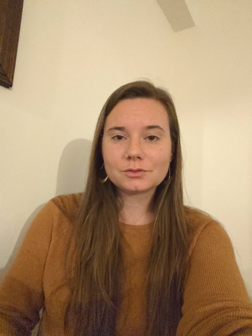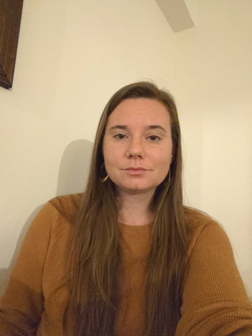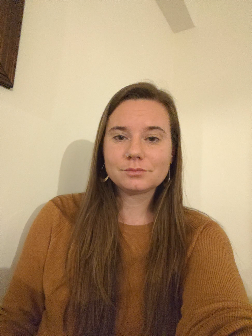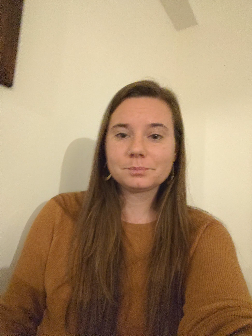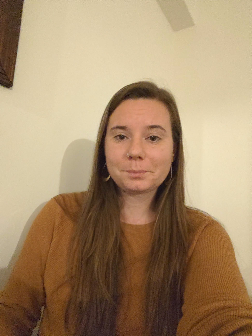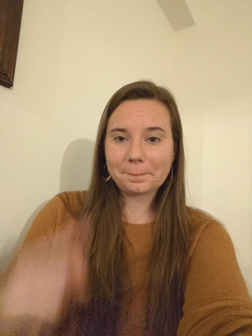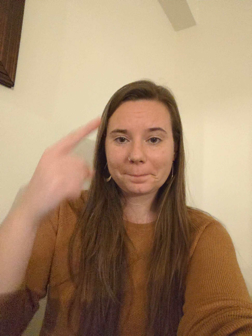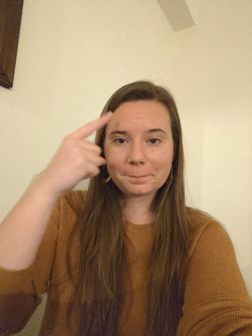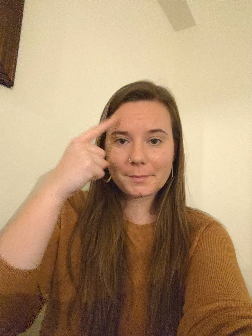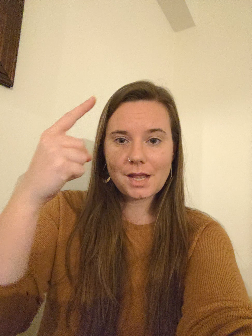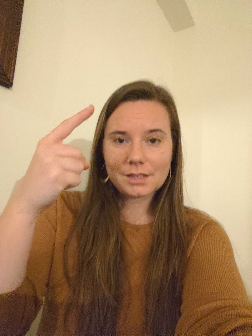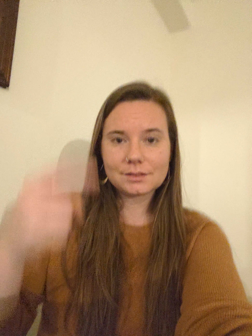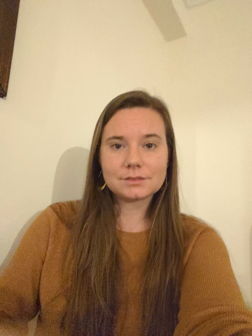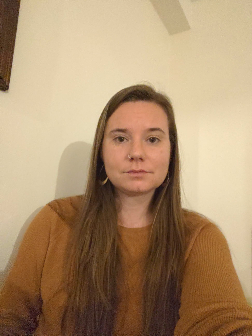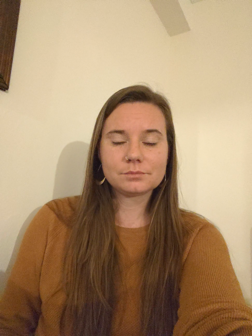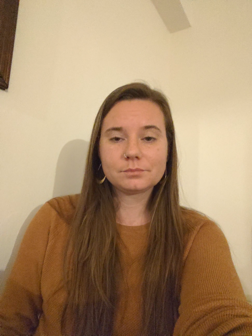penny